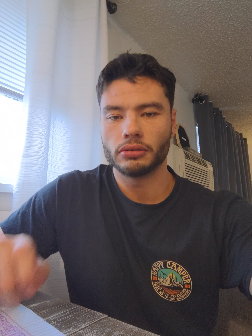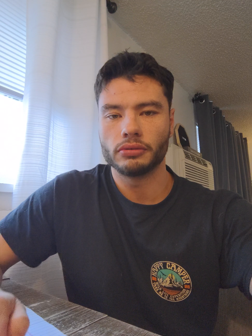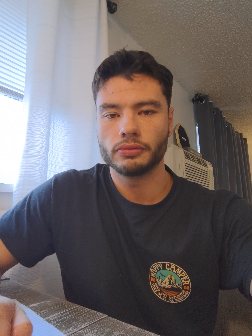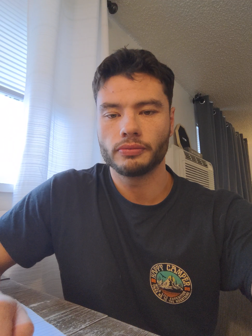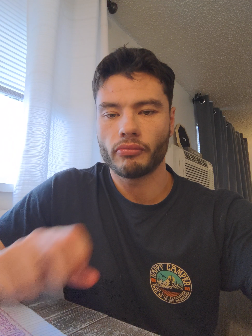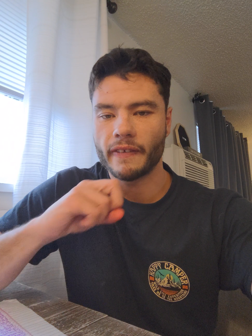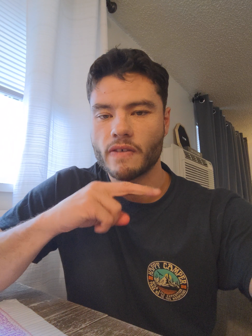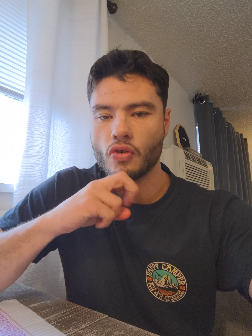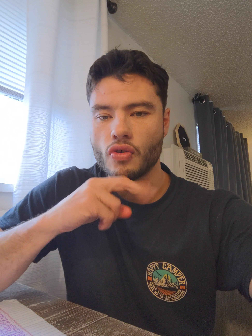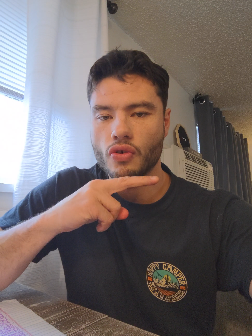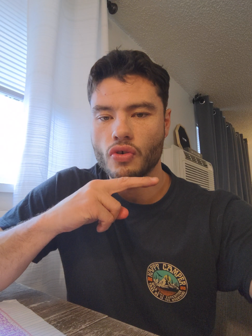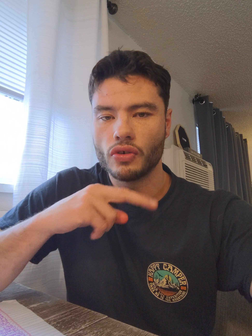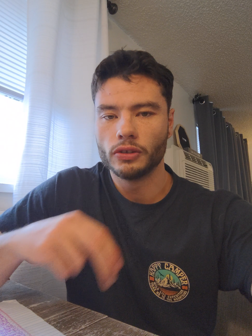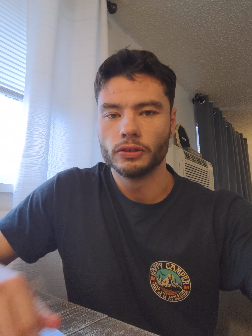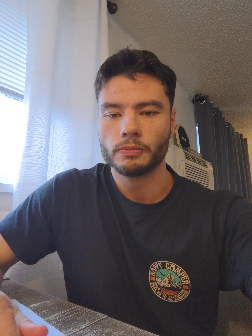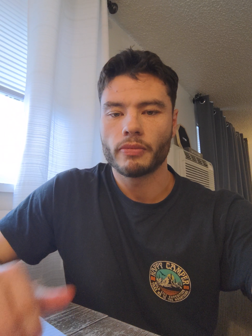frog